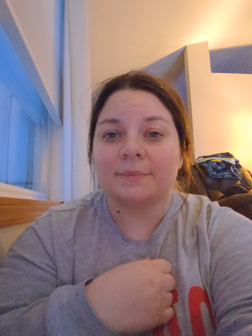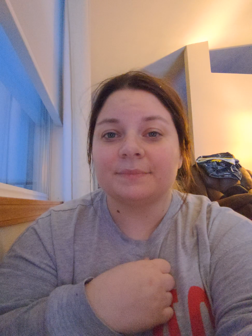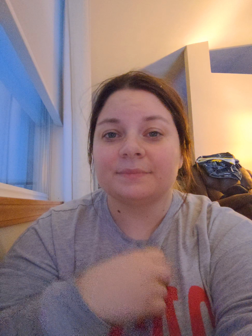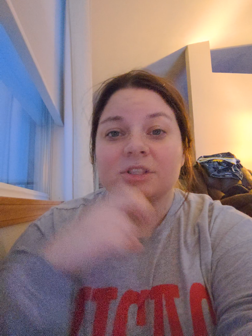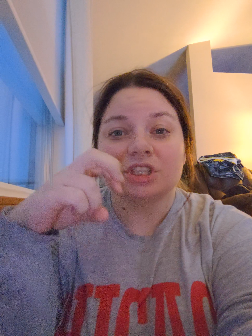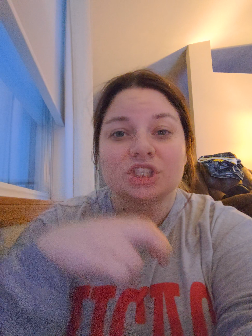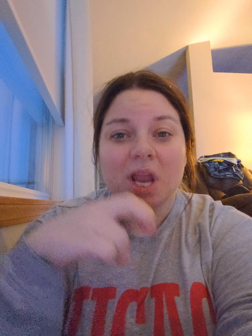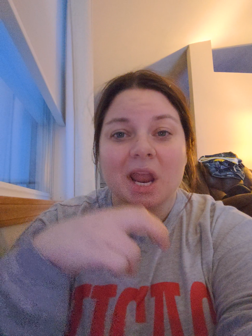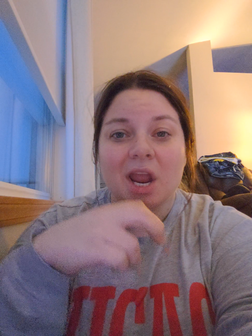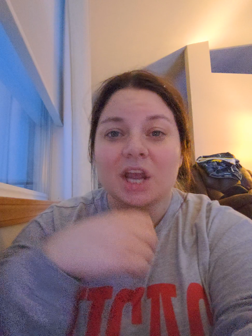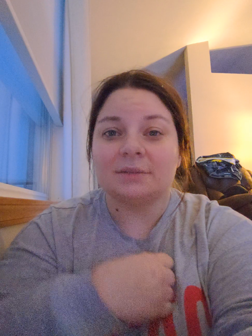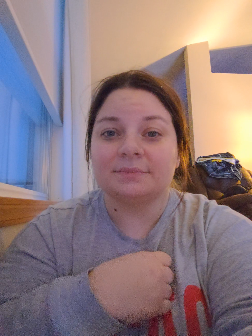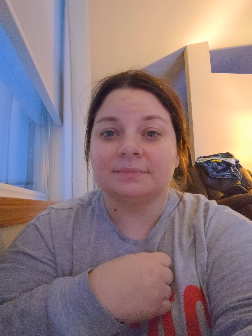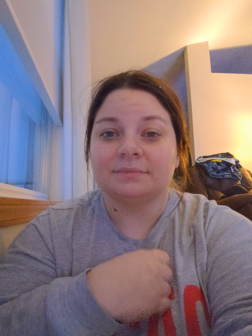chair